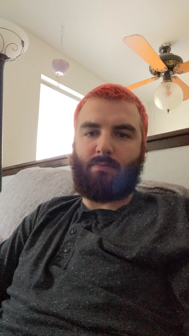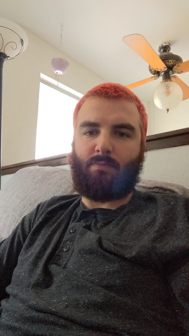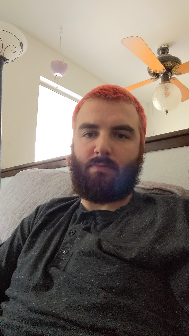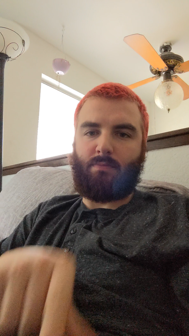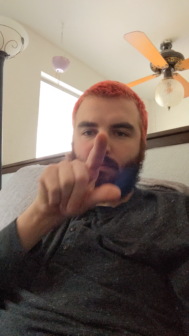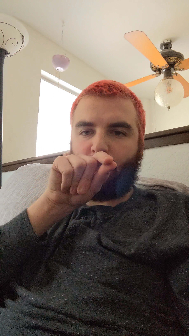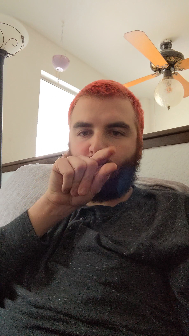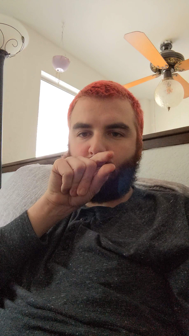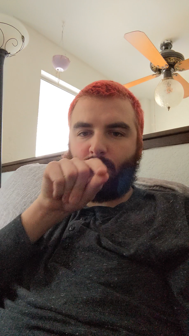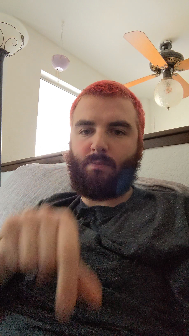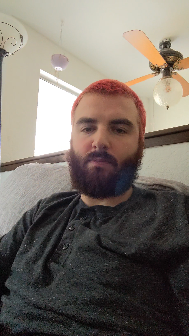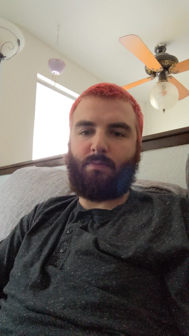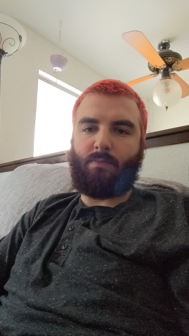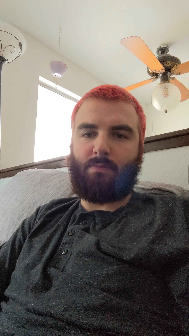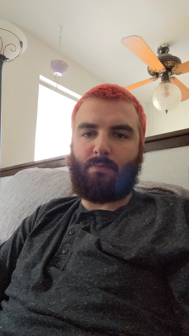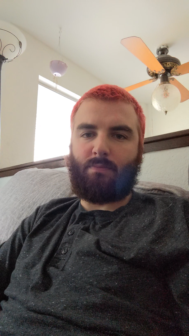chicken